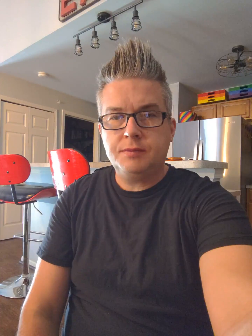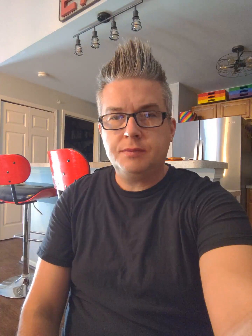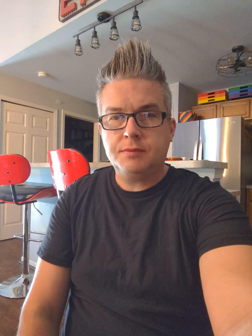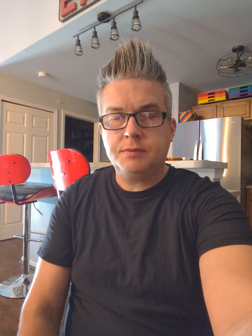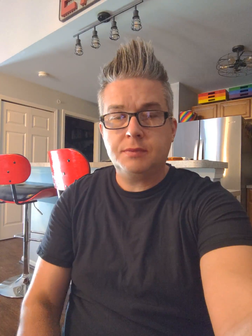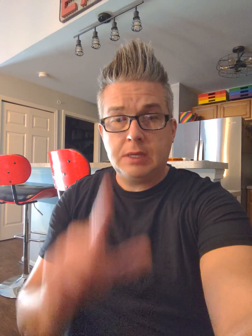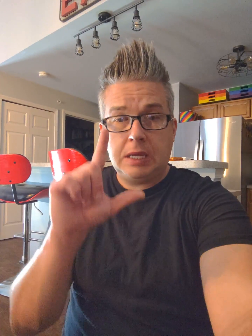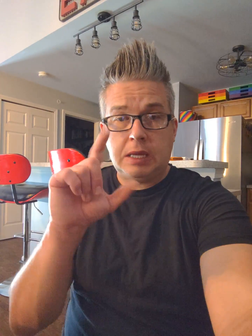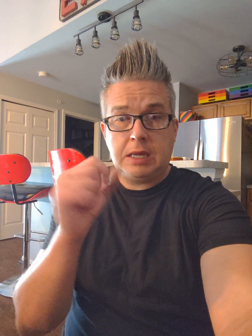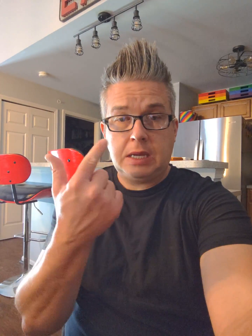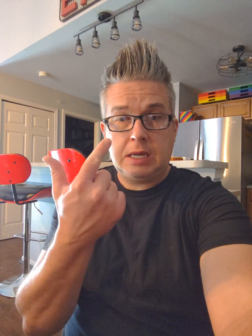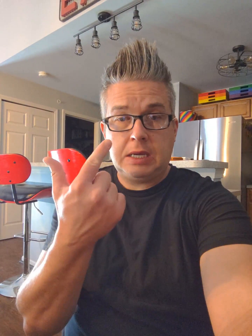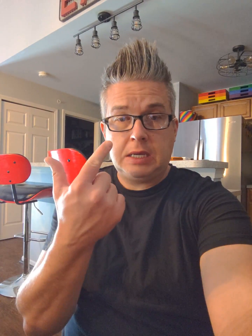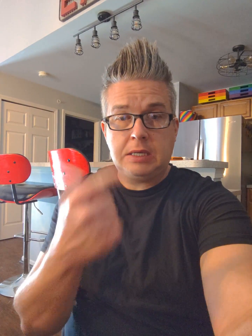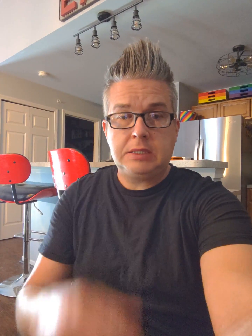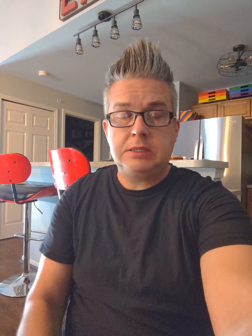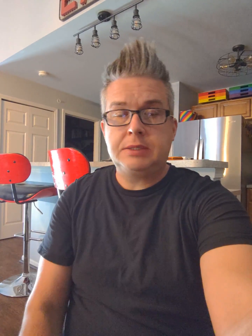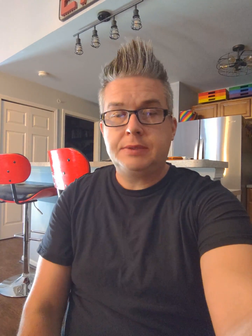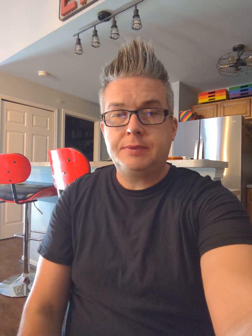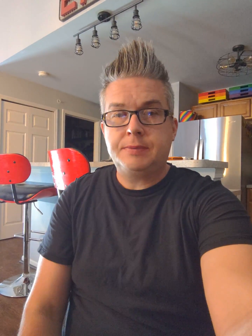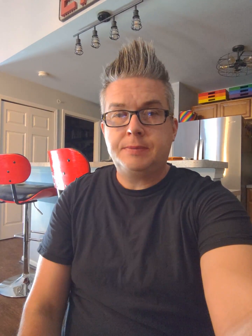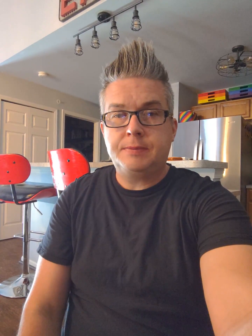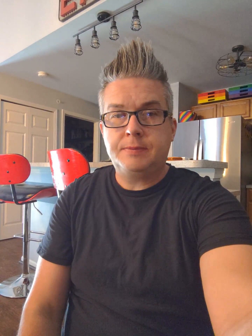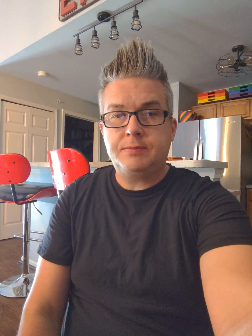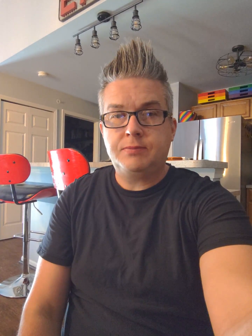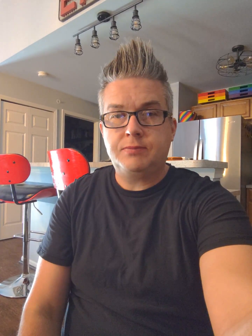leg